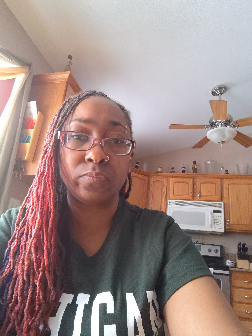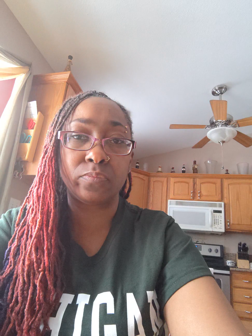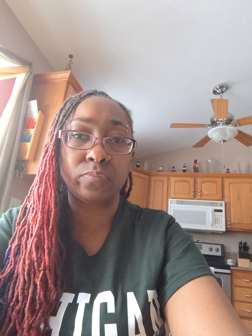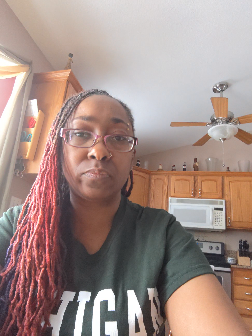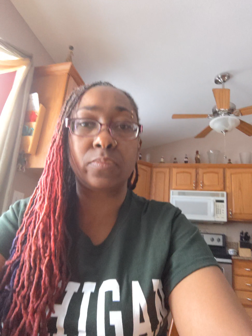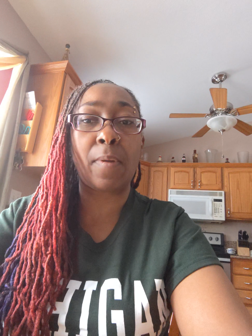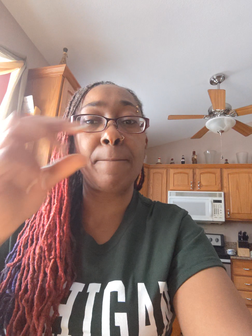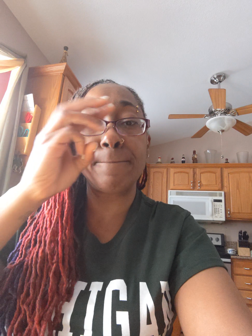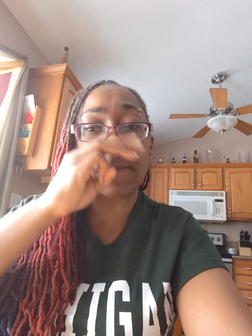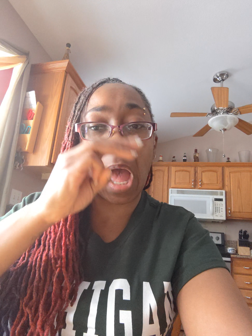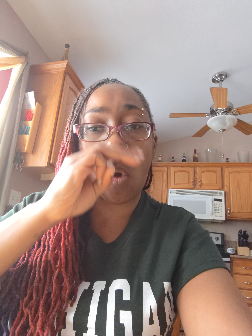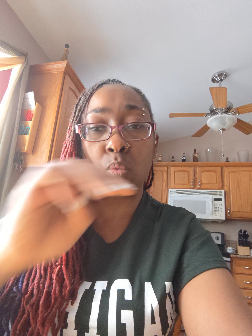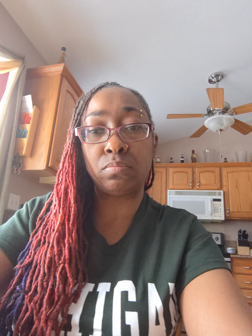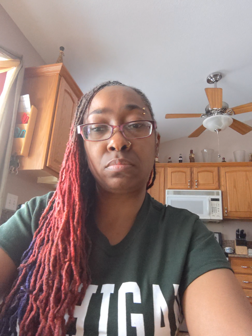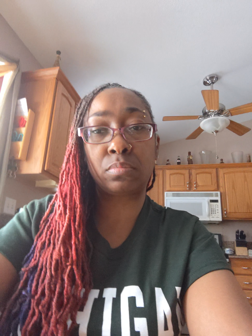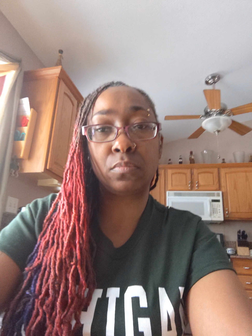mouse